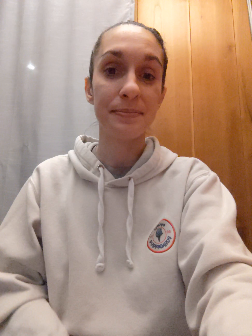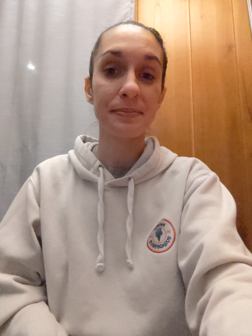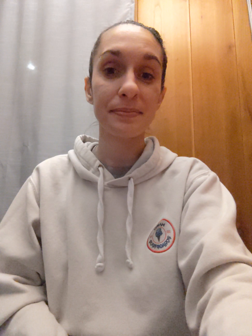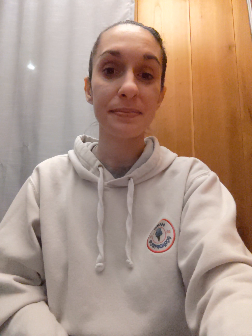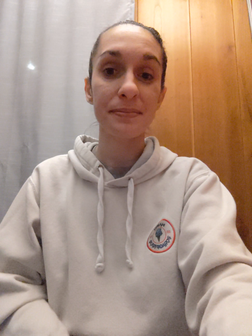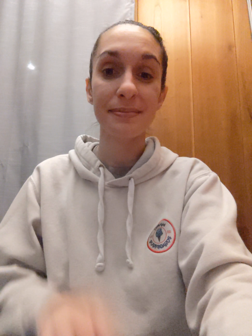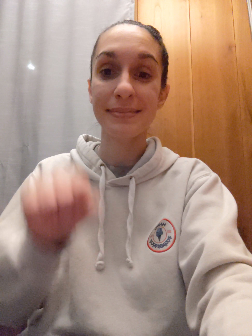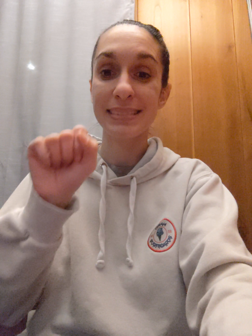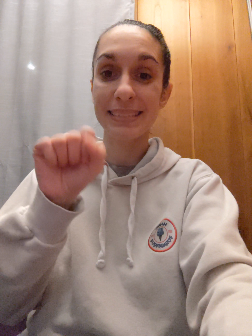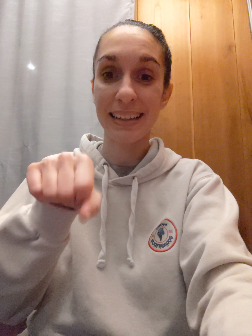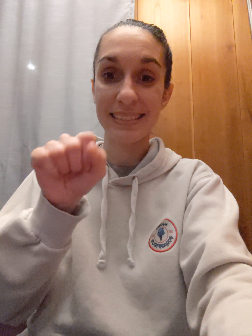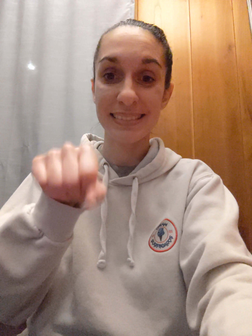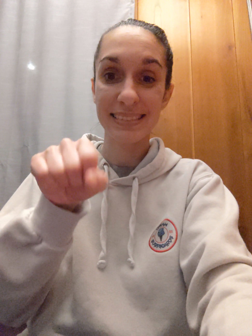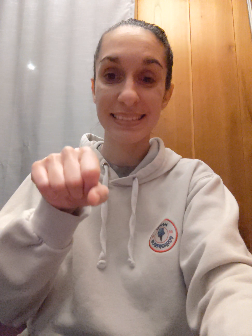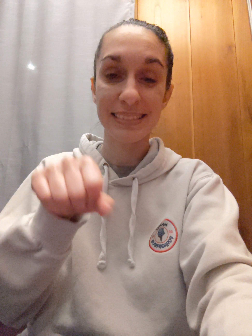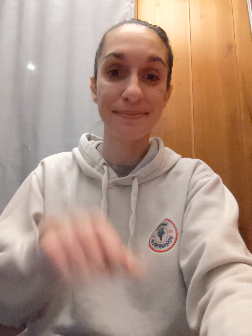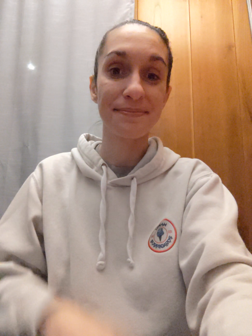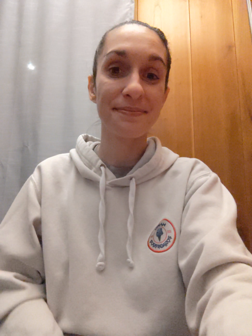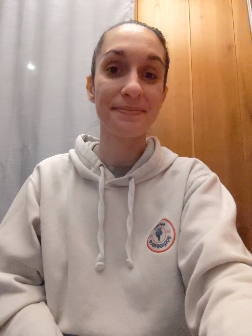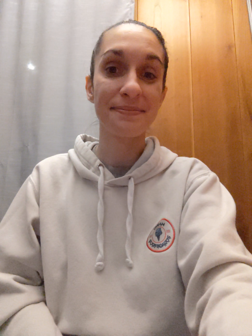yes